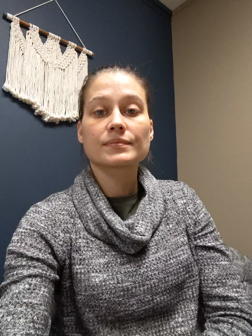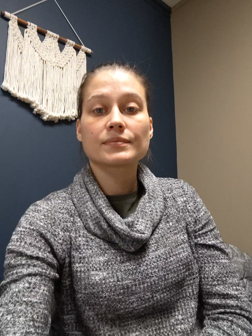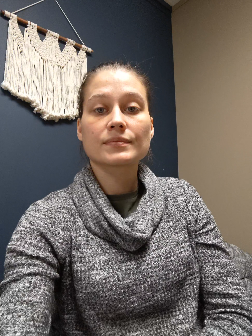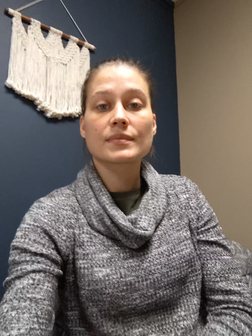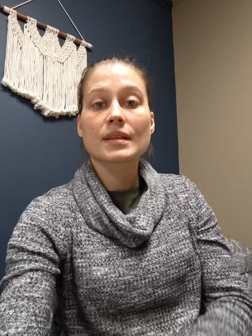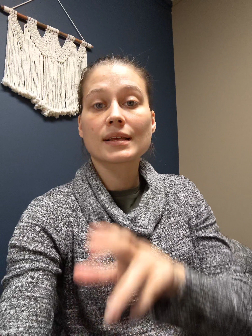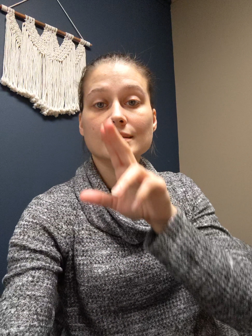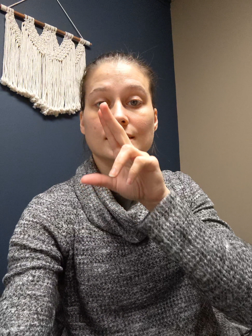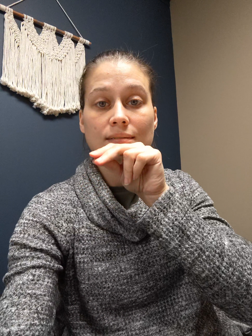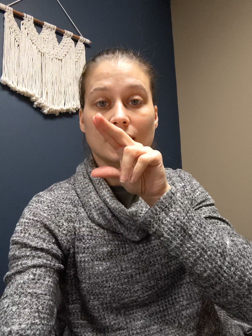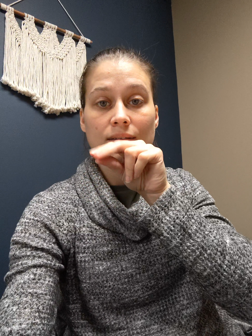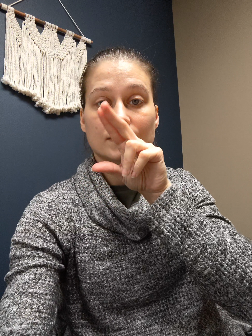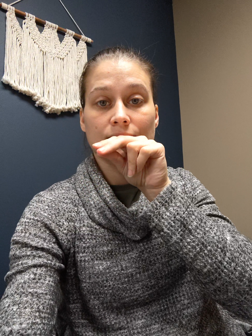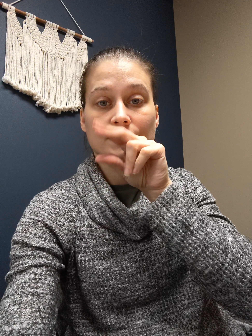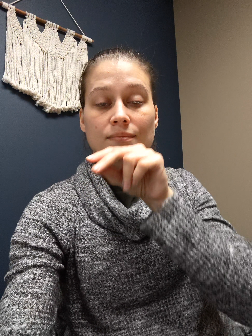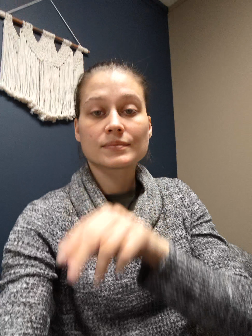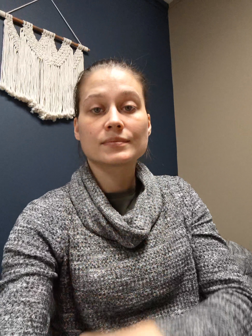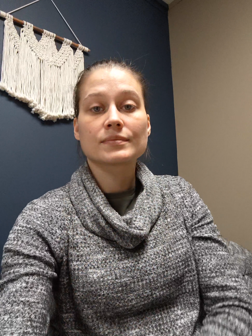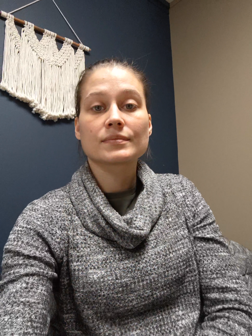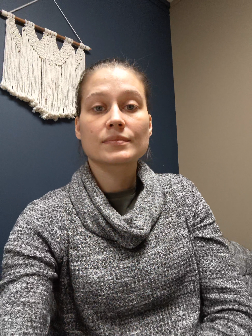duck